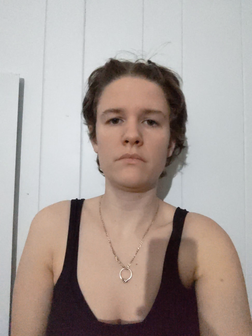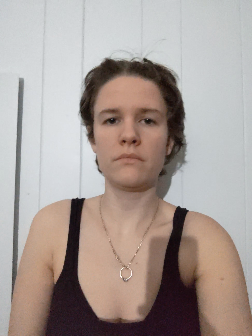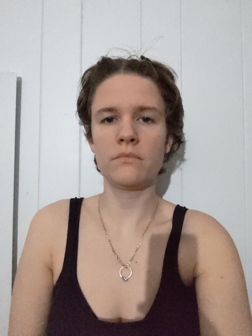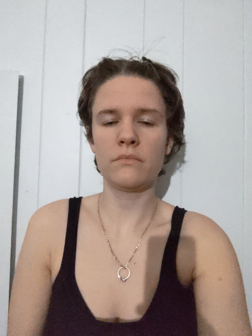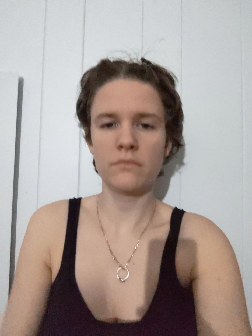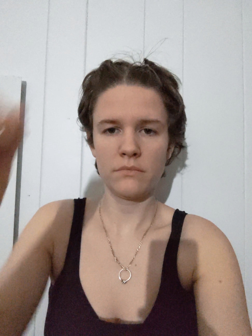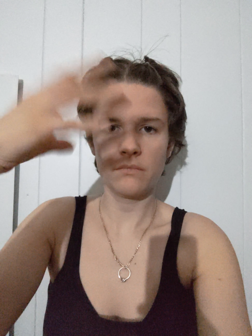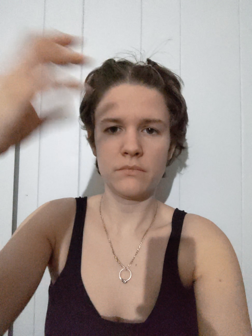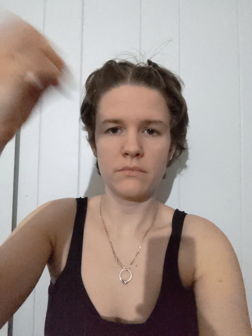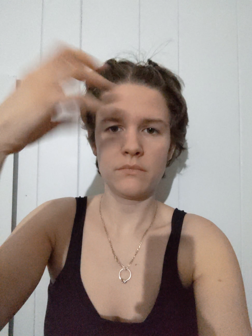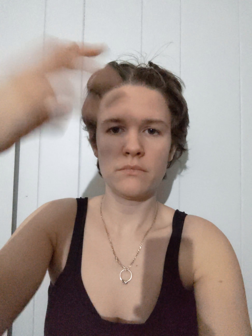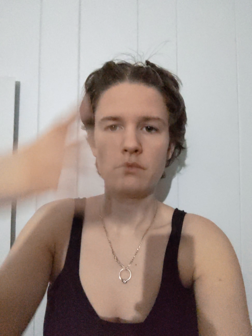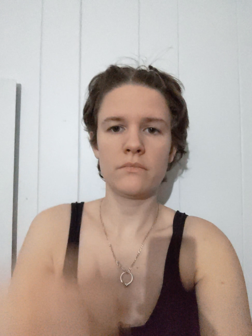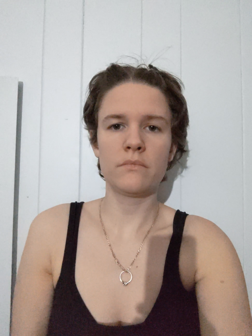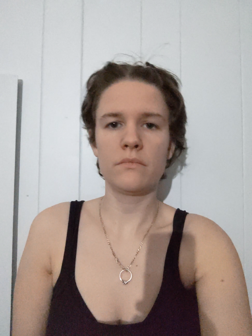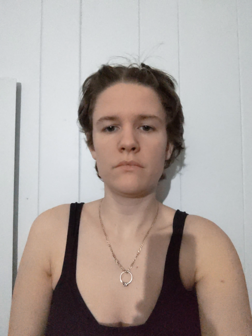shower